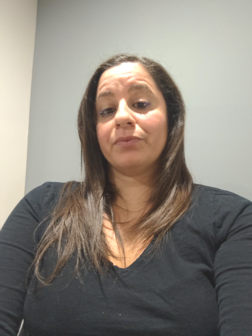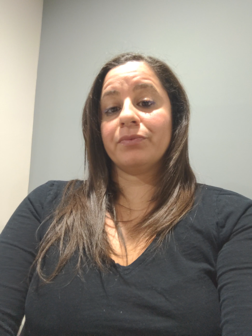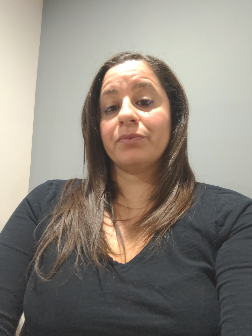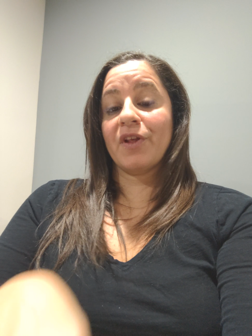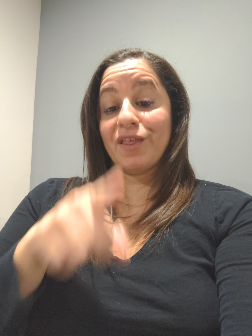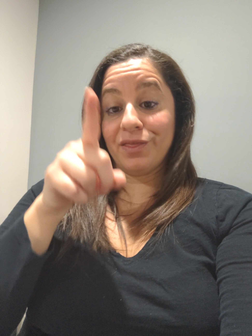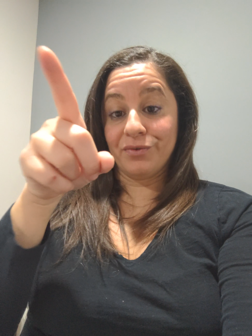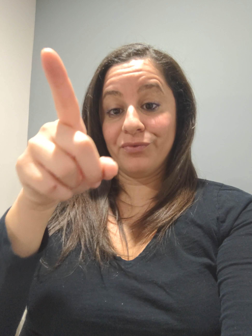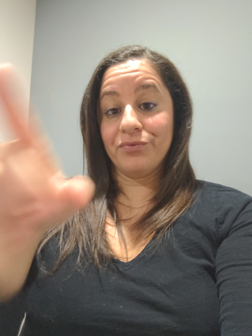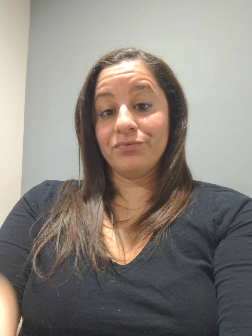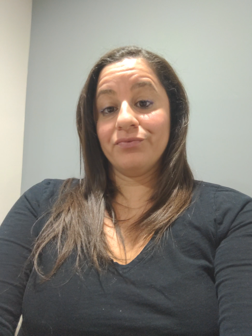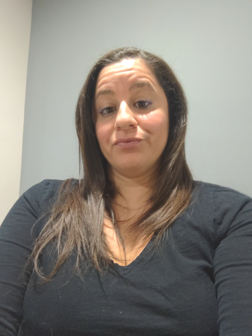there